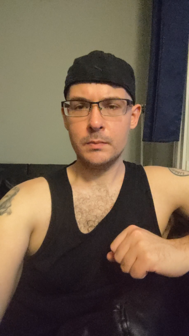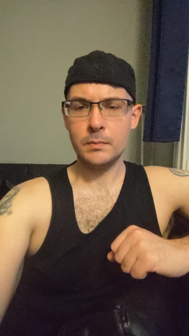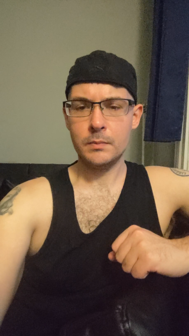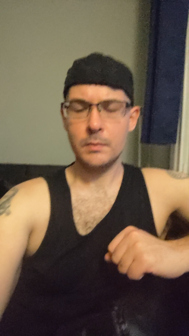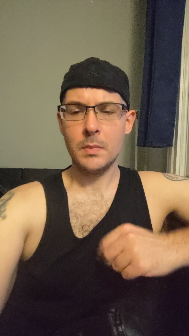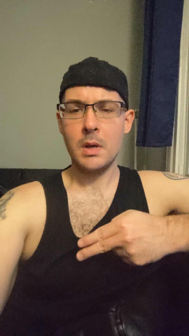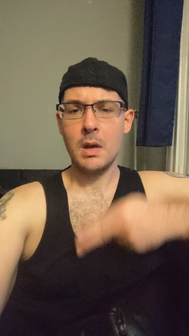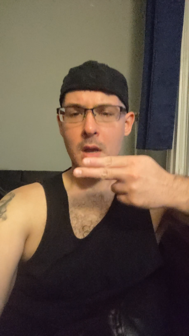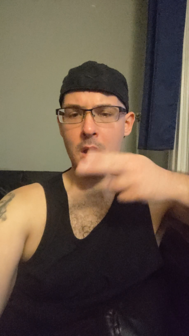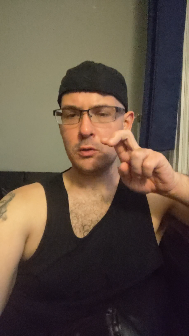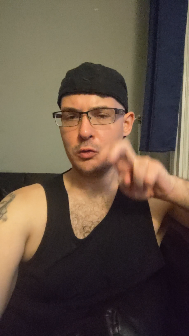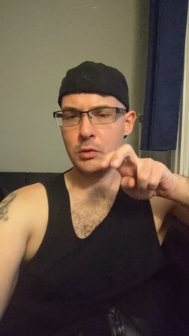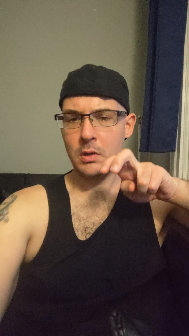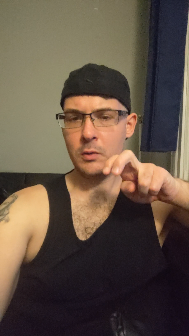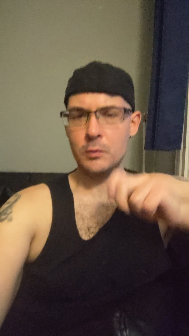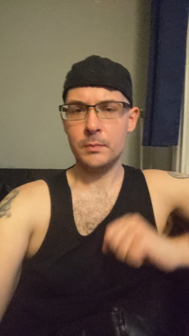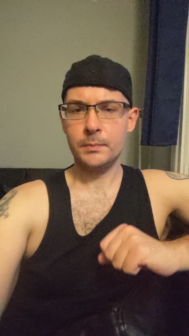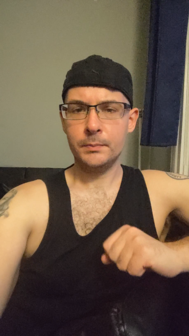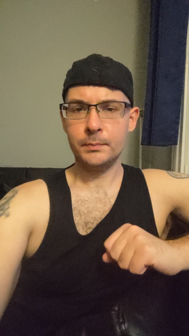high chair